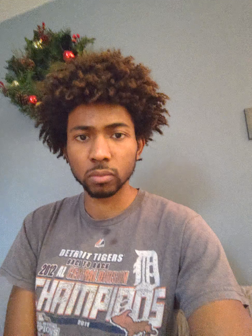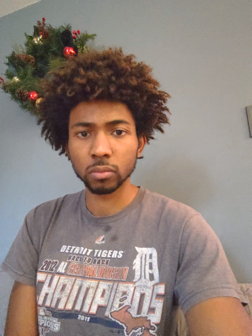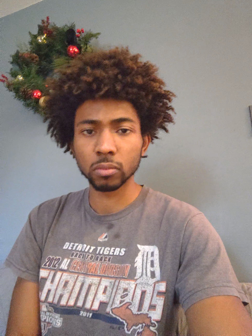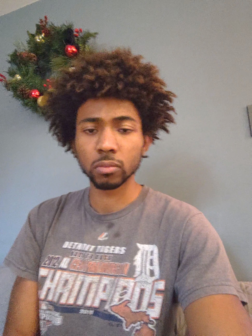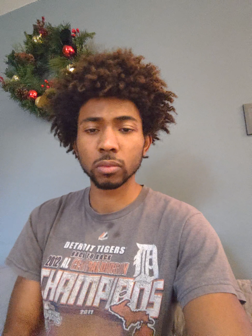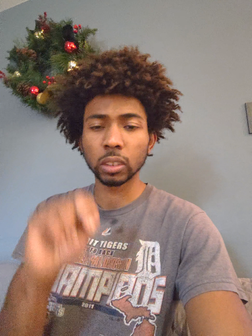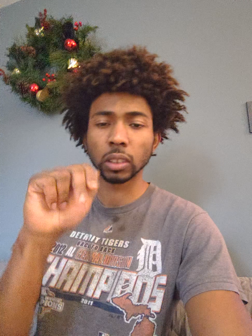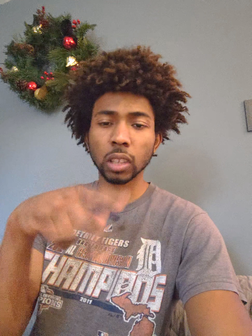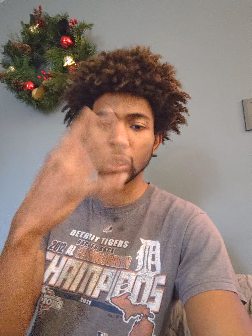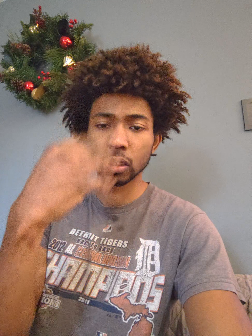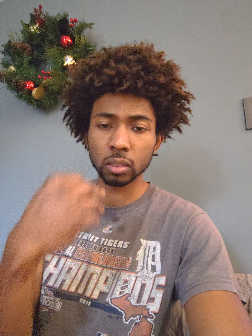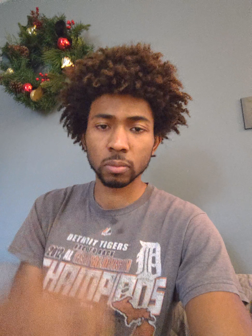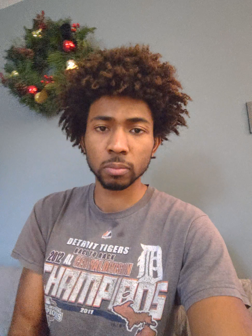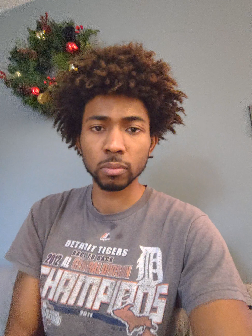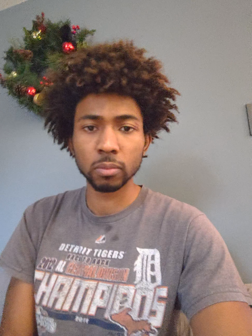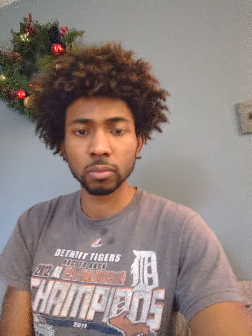nap